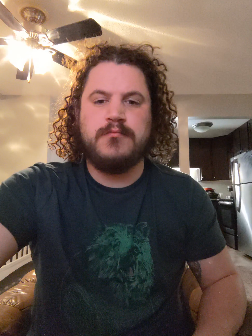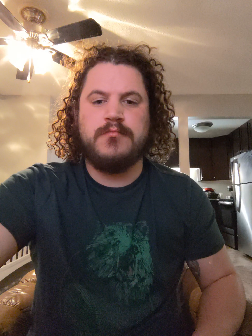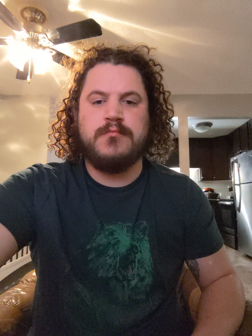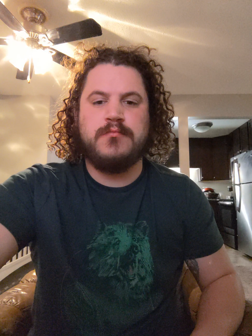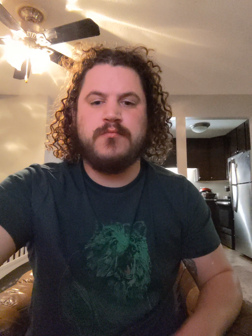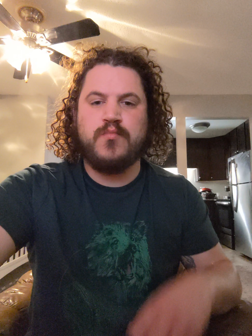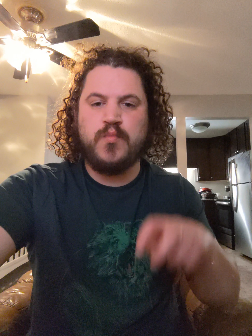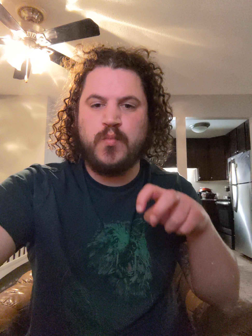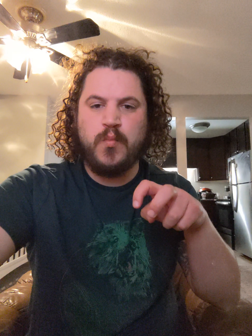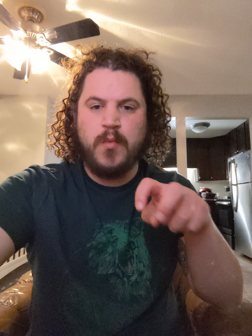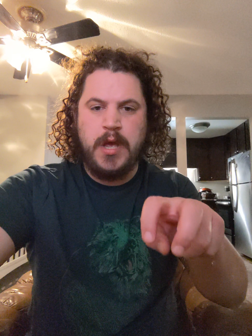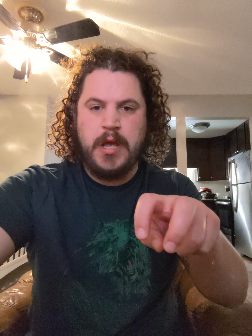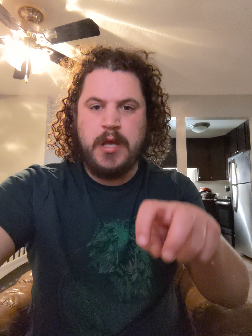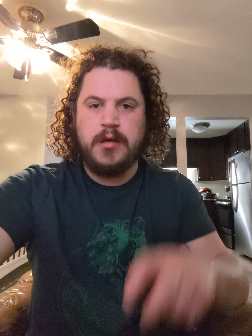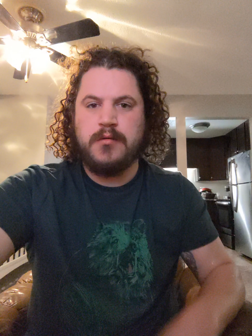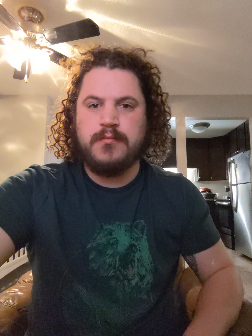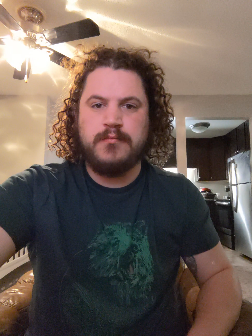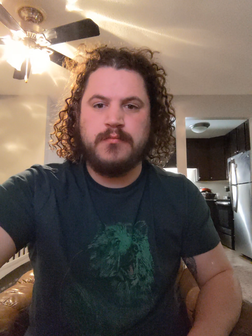ride